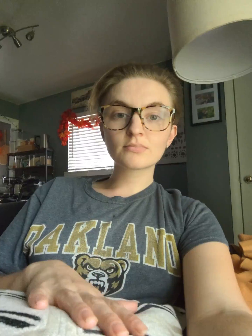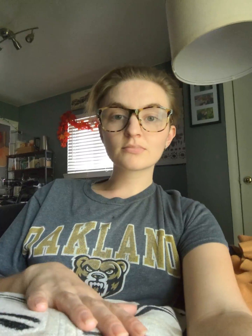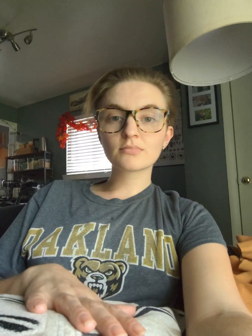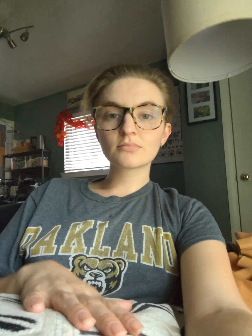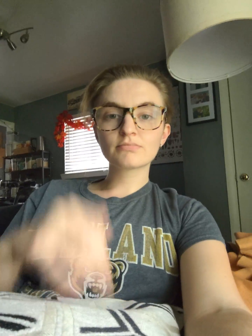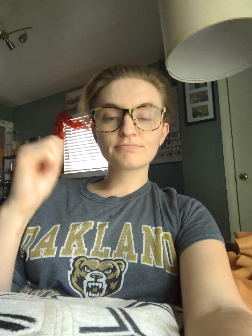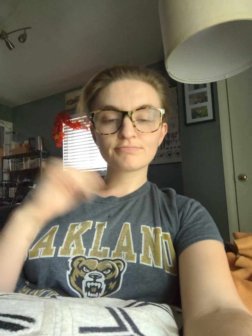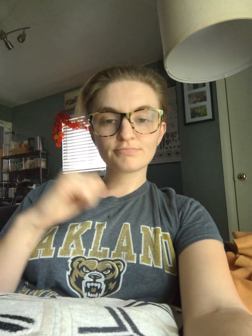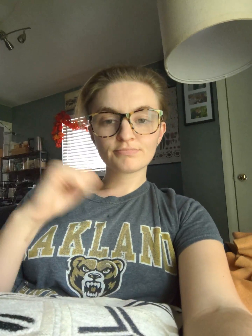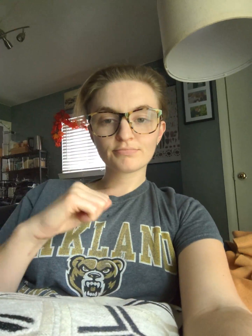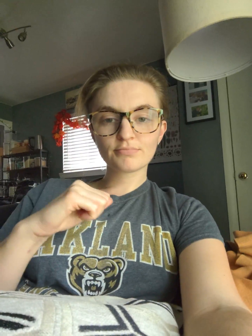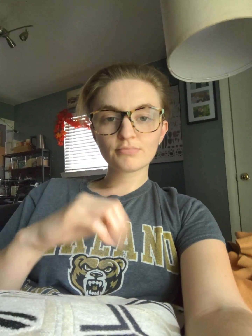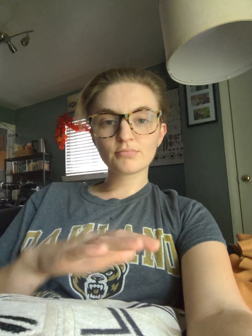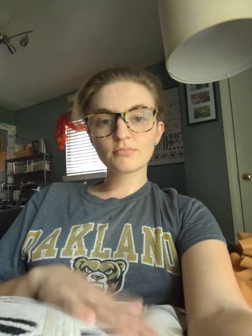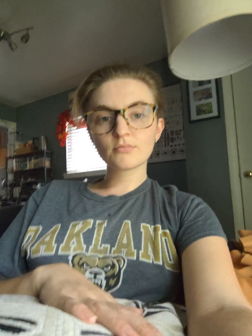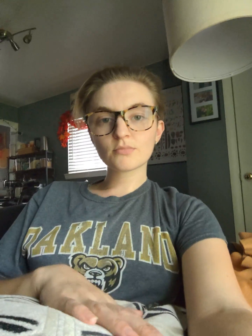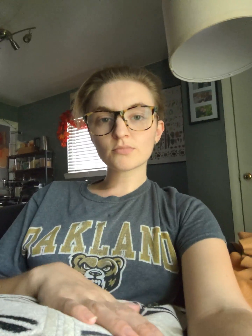rock